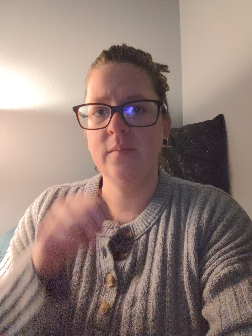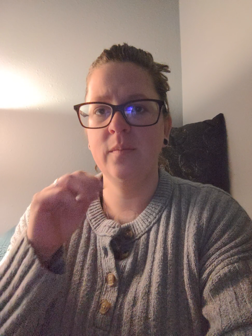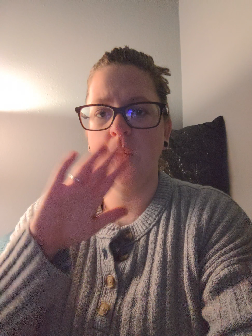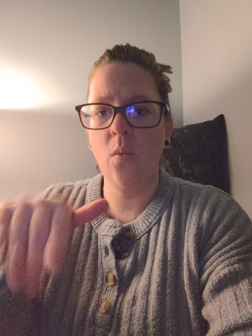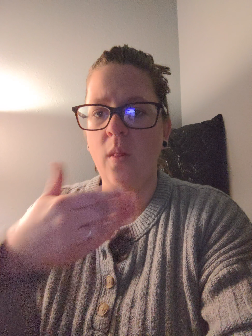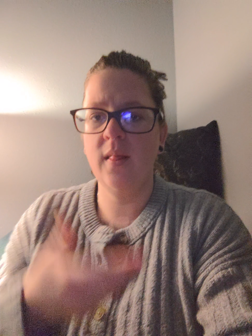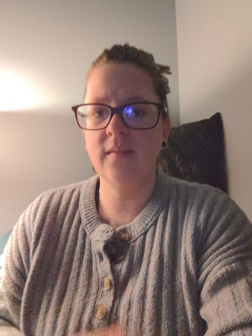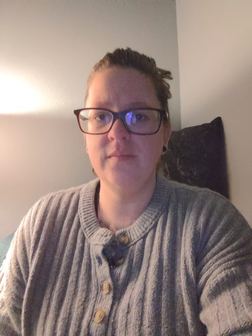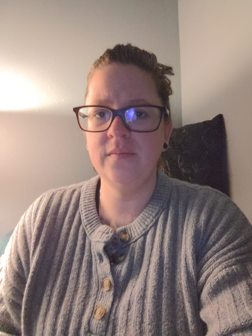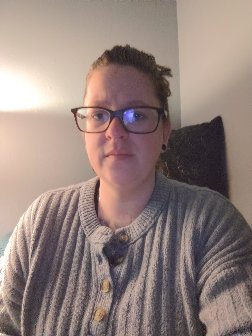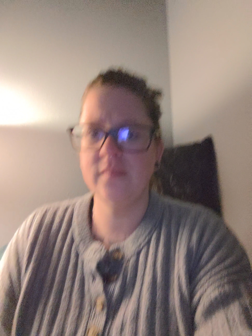all